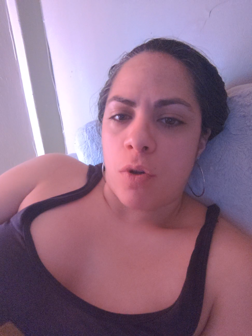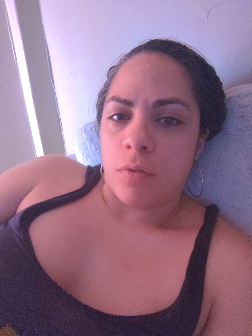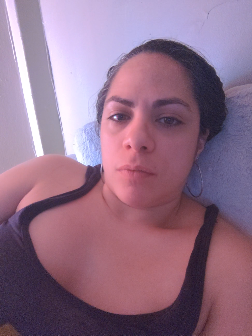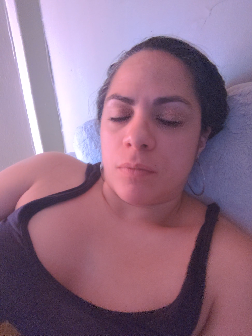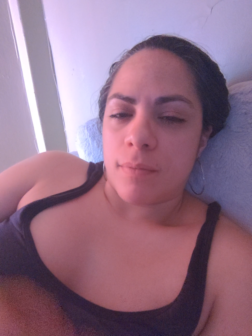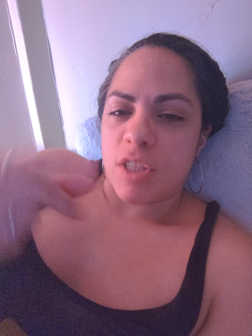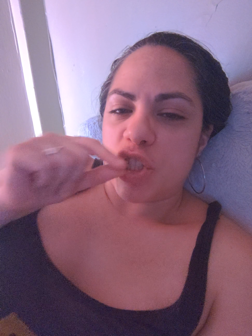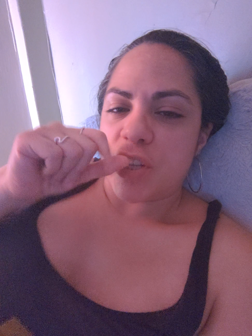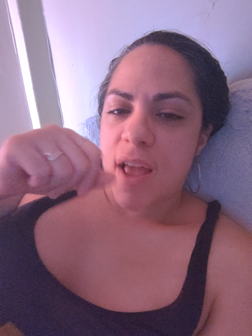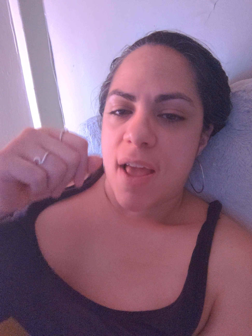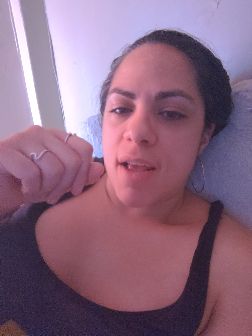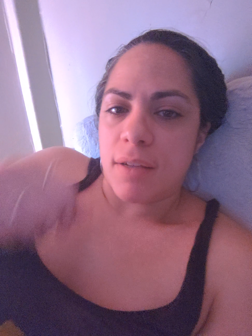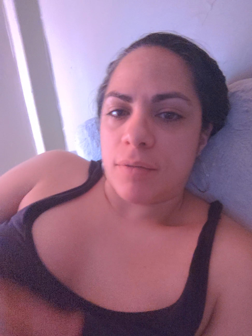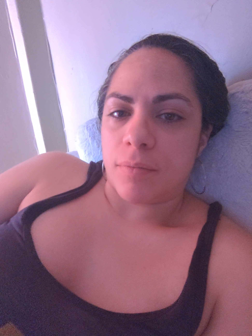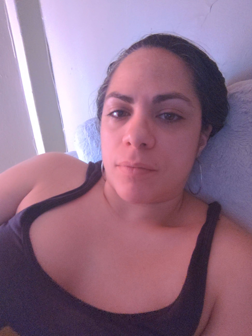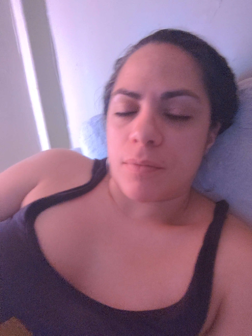hen